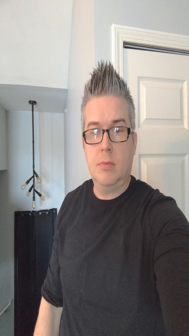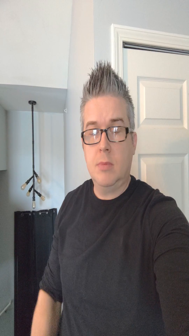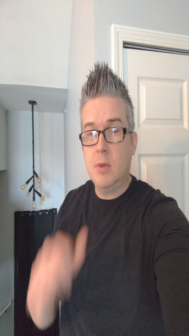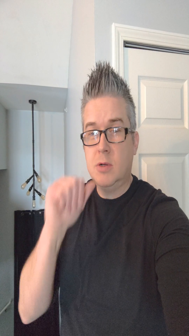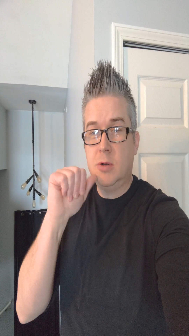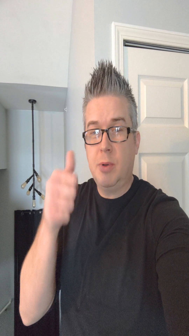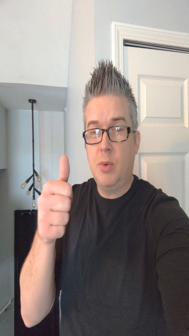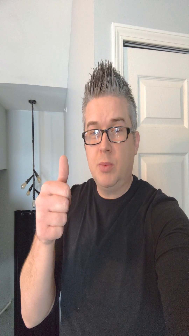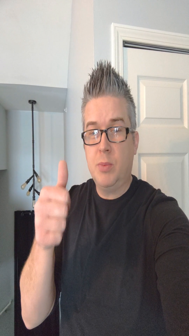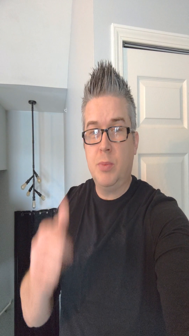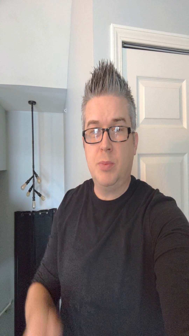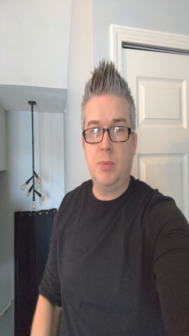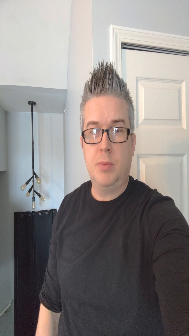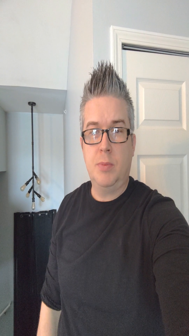tomorrow